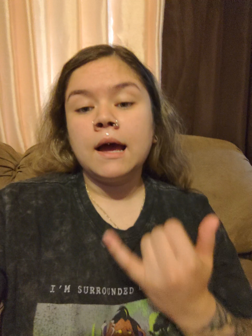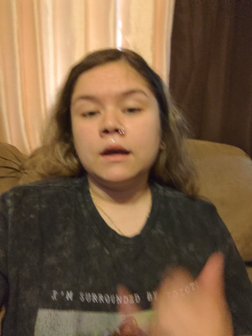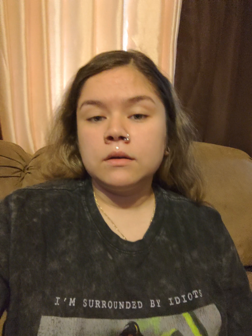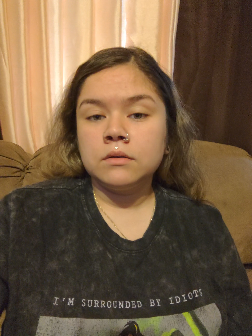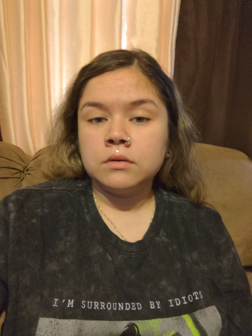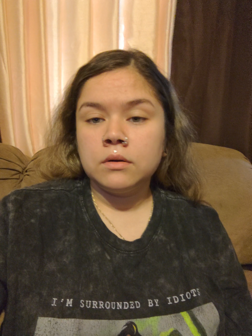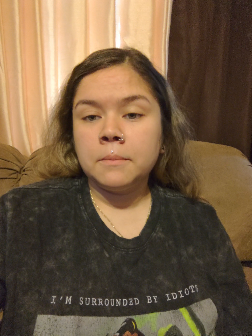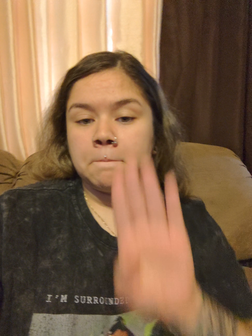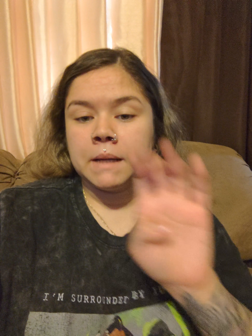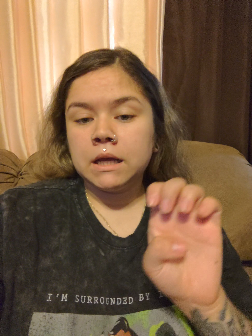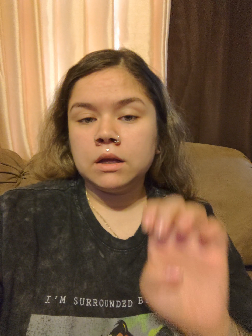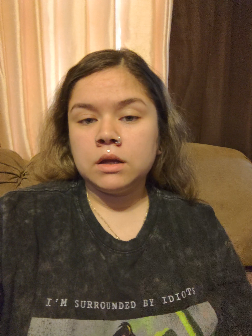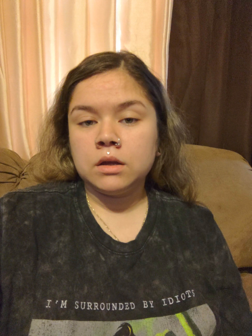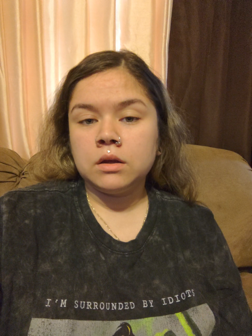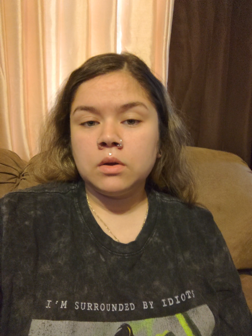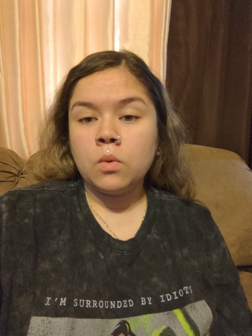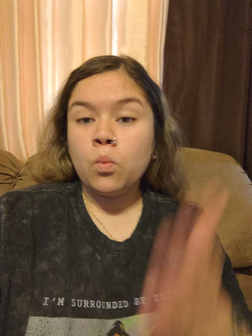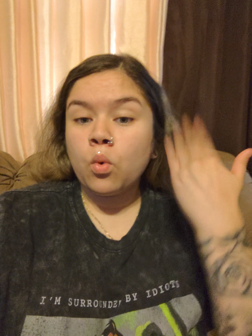be